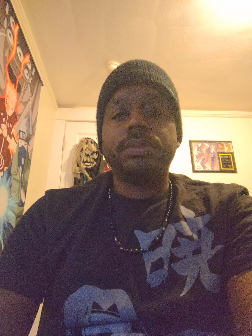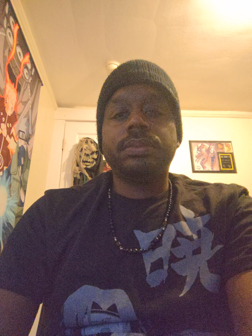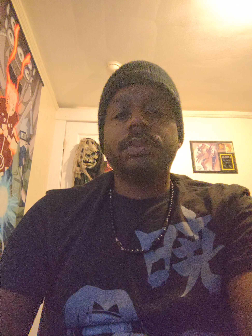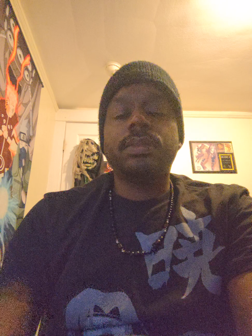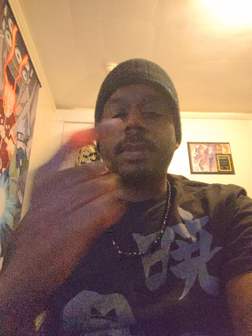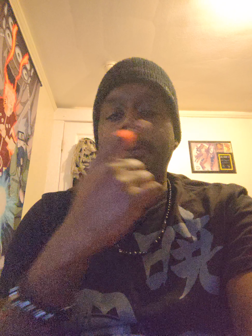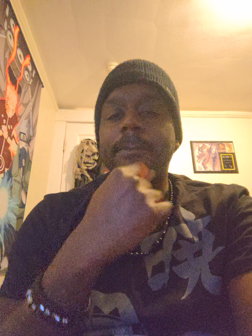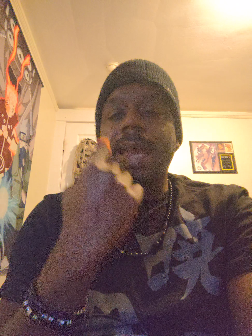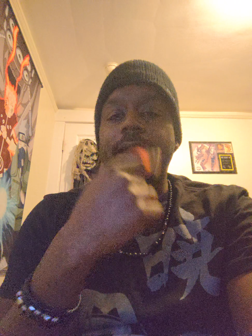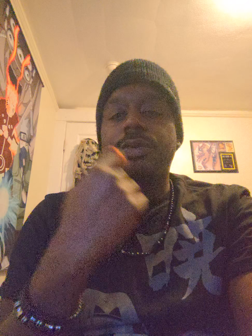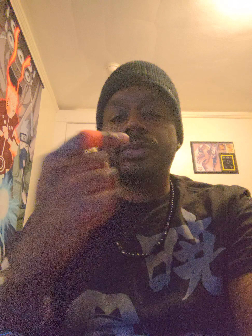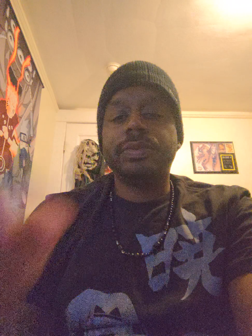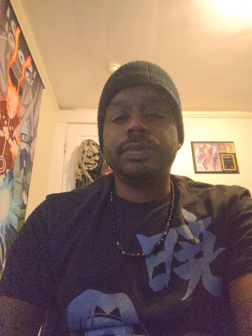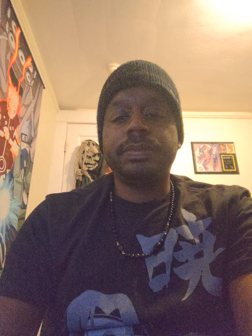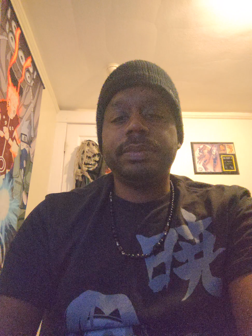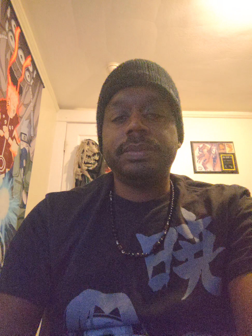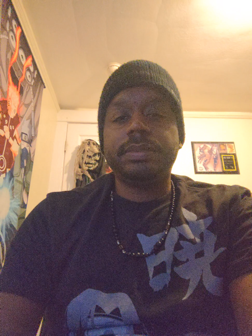mouth